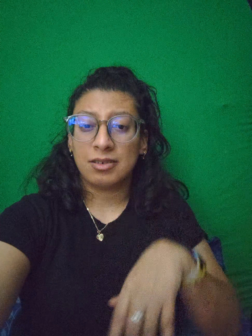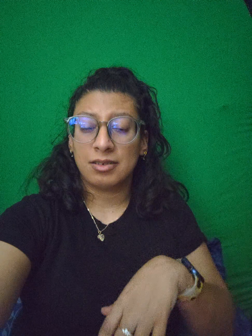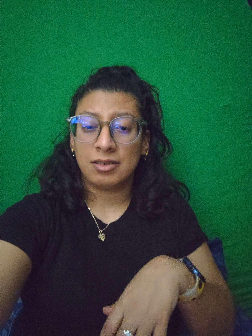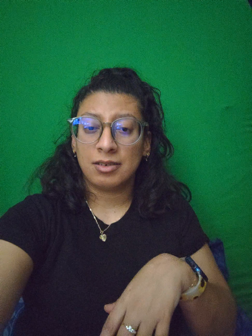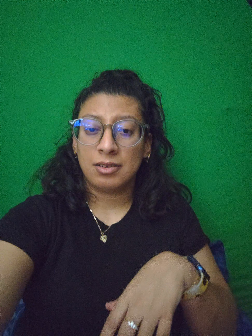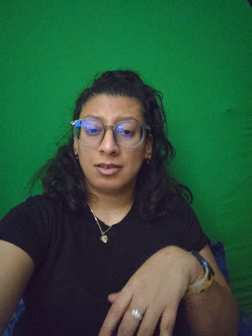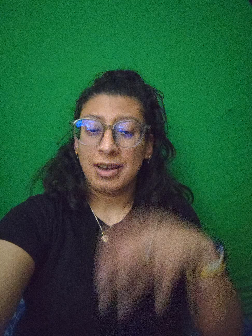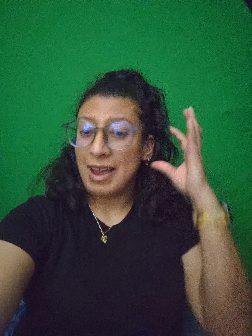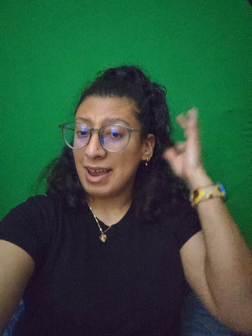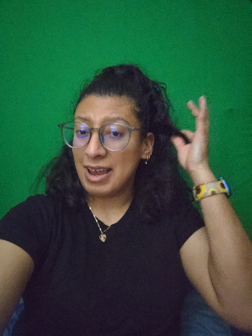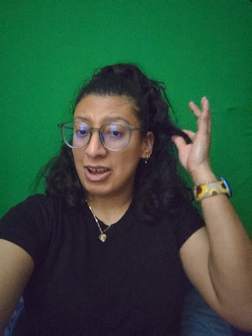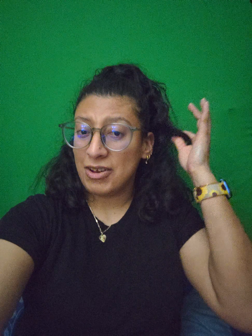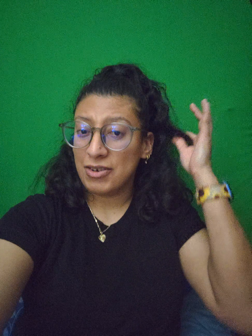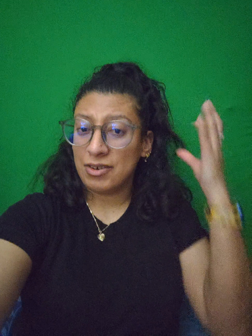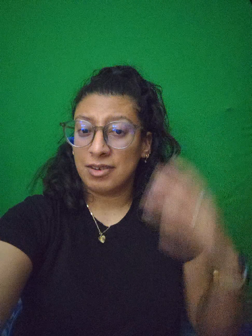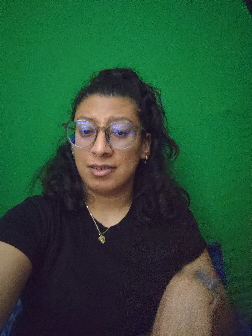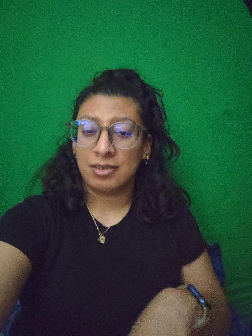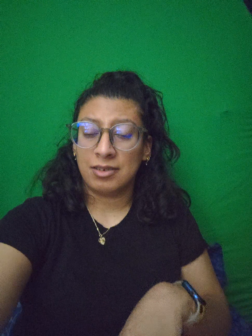hair